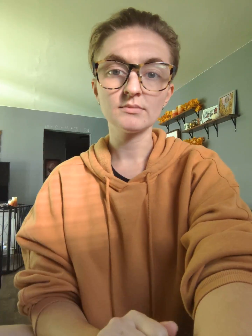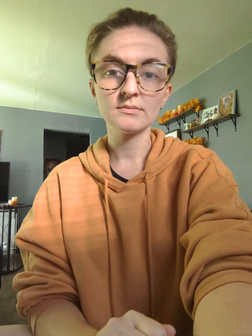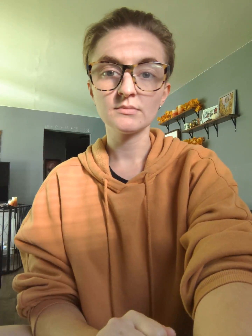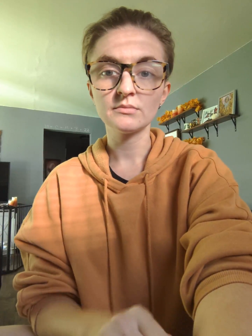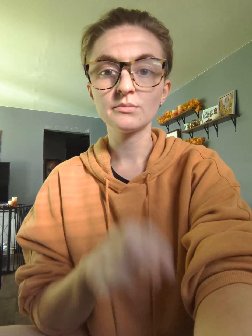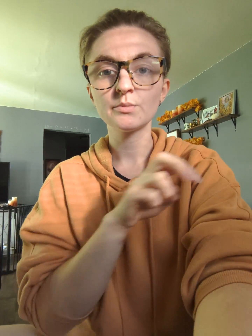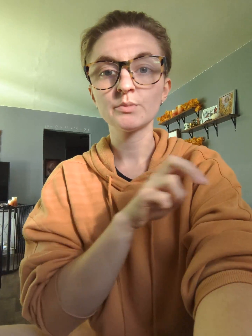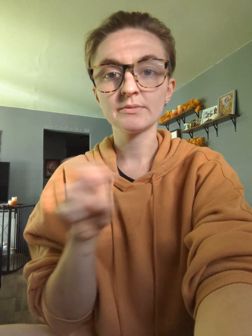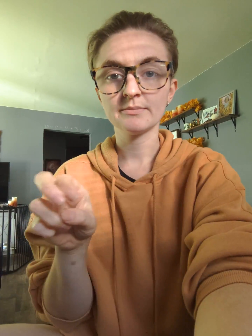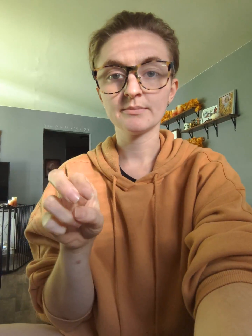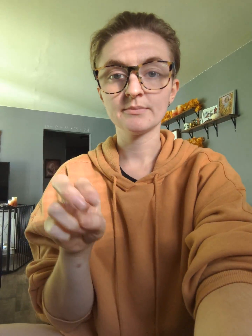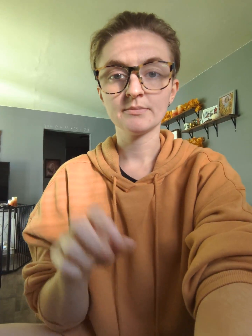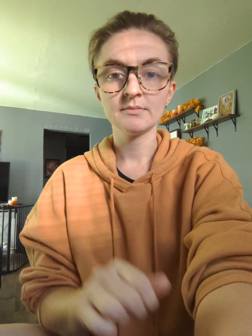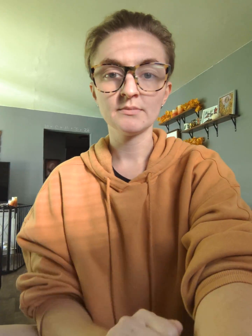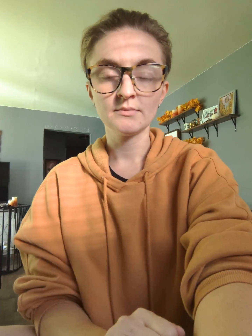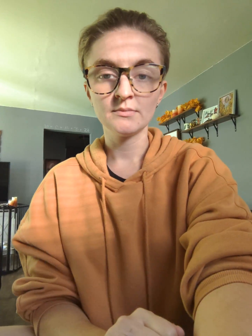couch